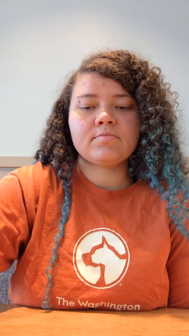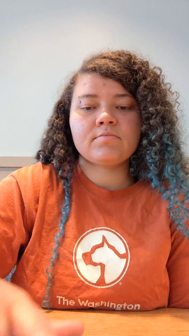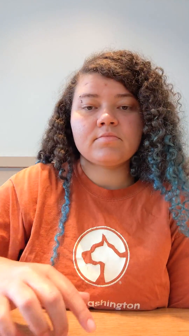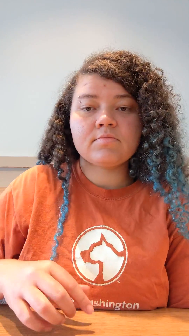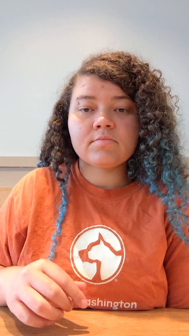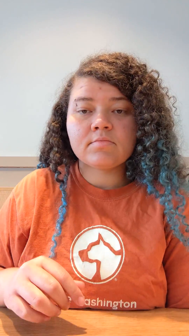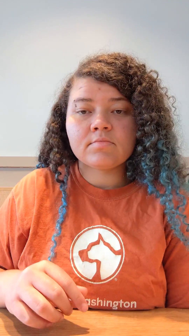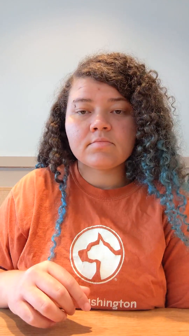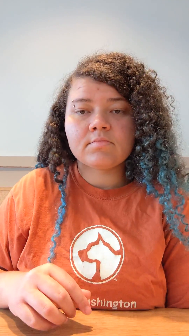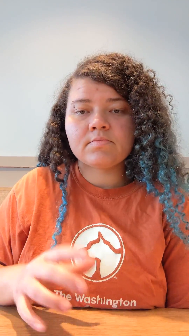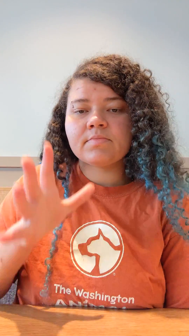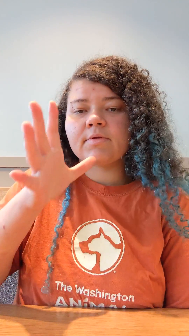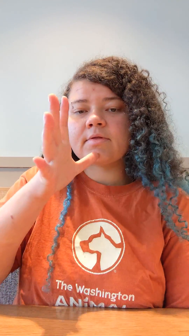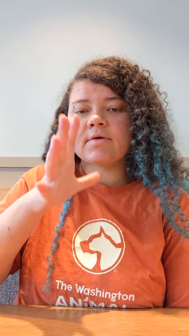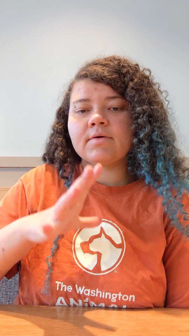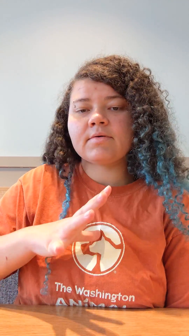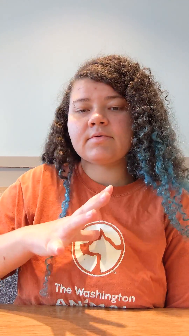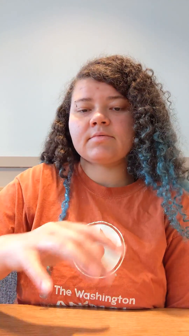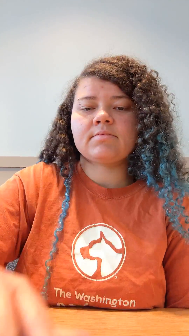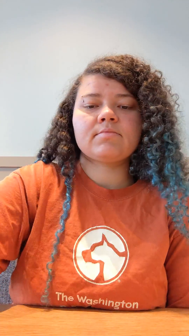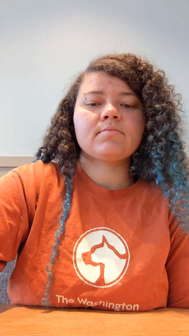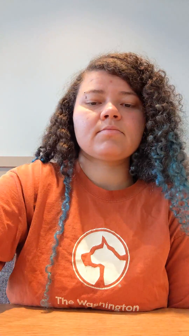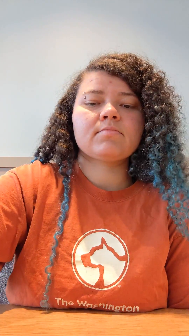lady